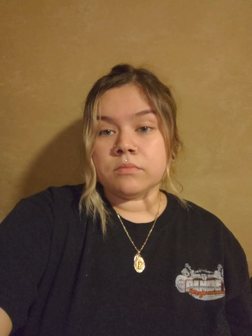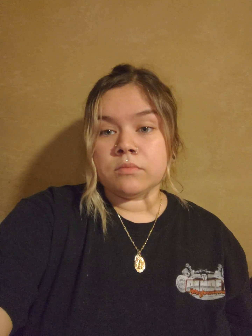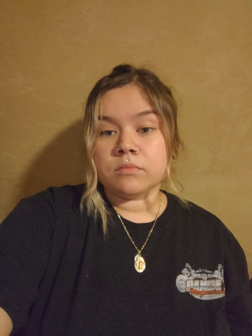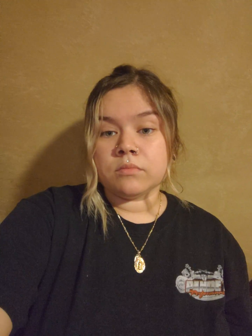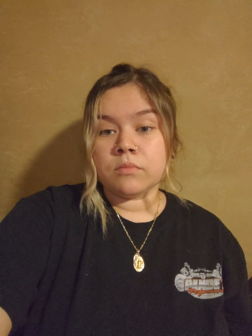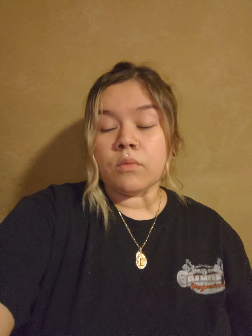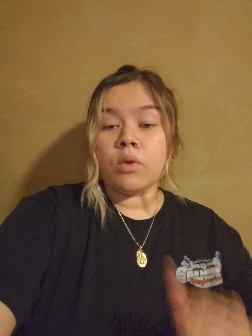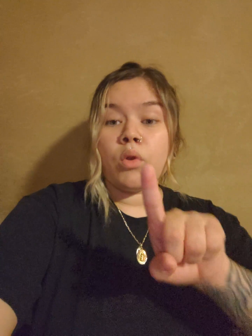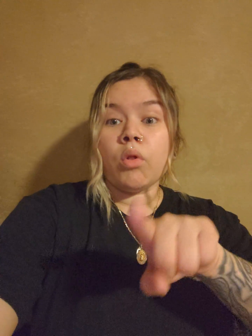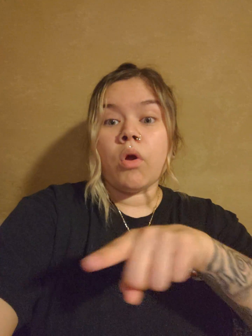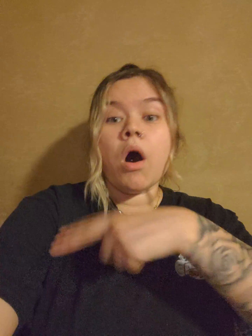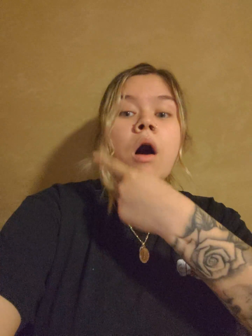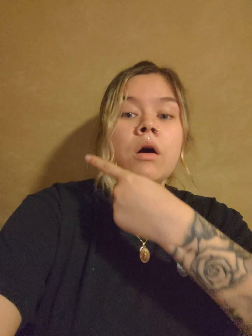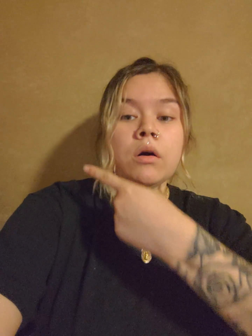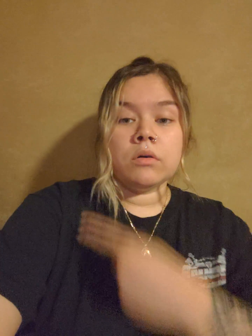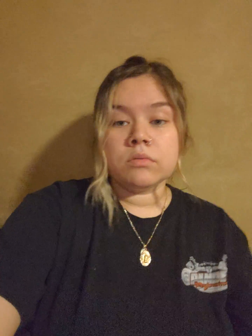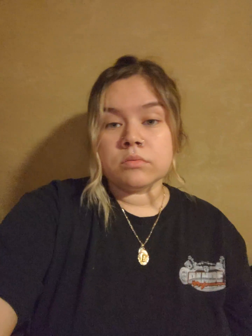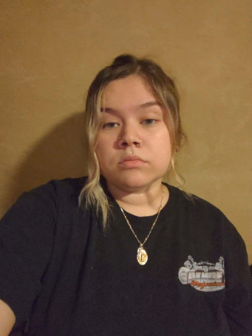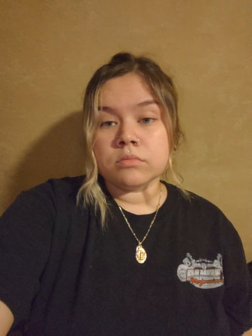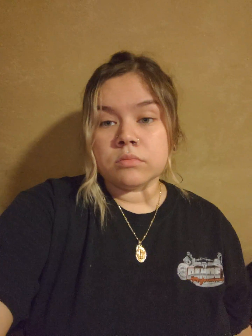long